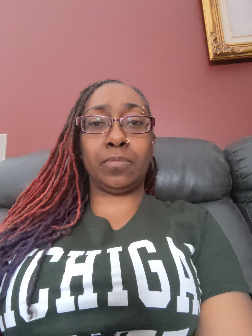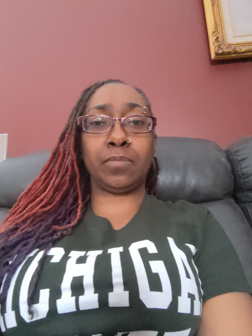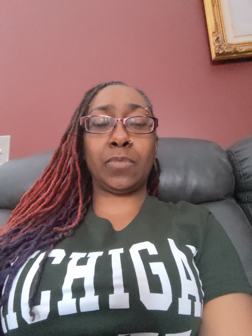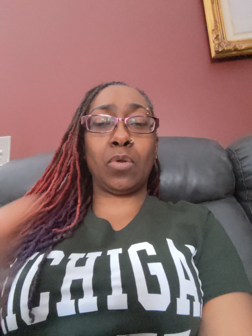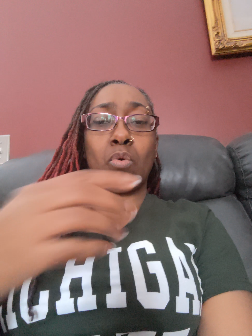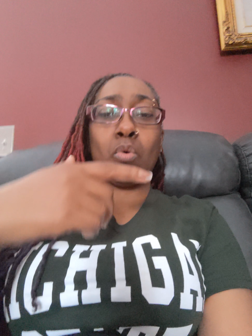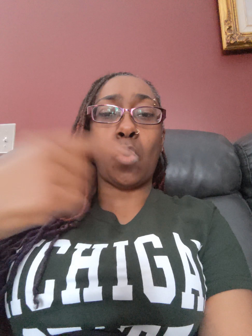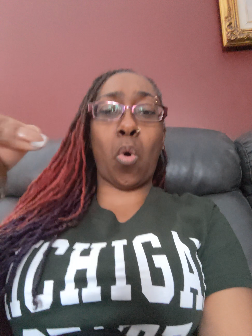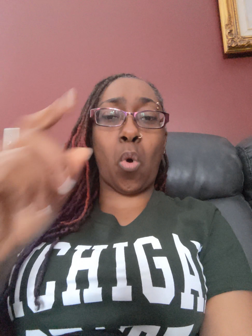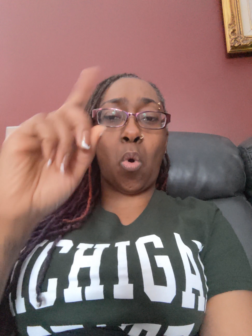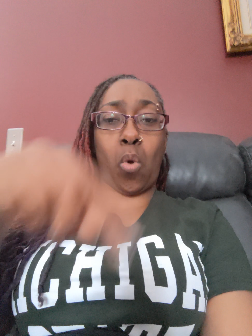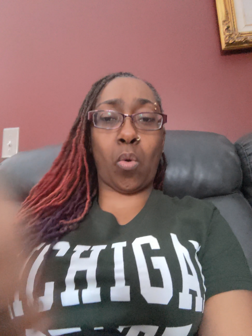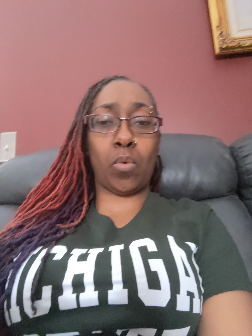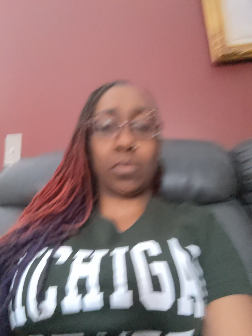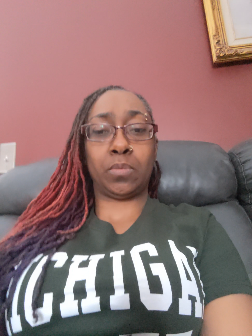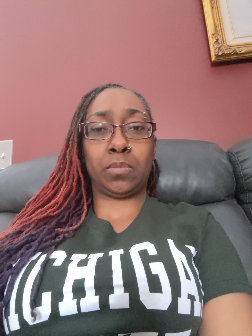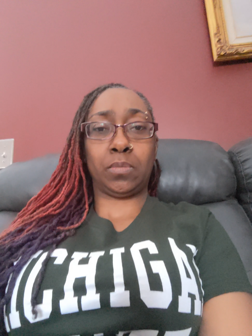go